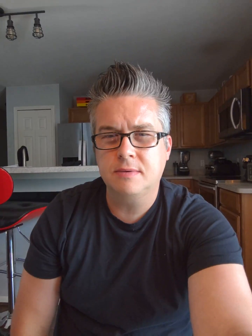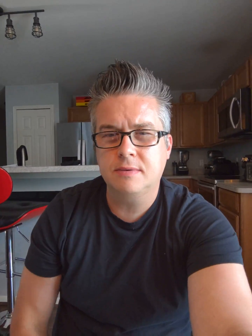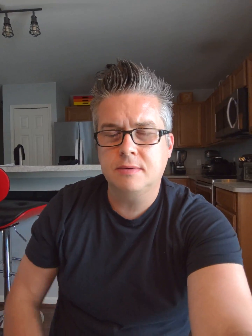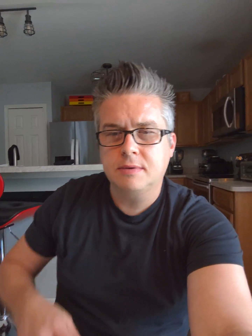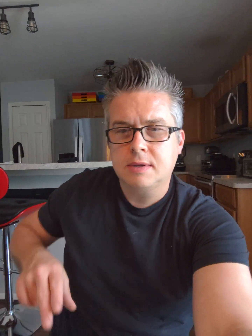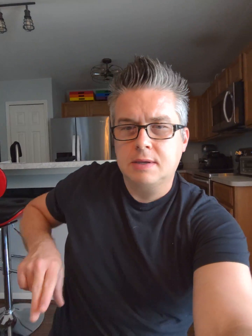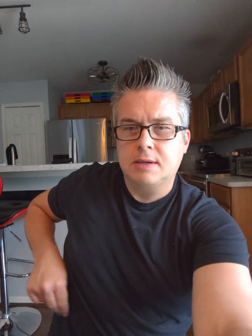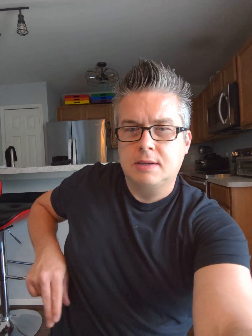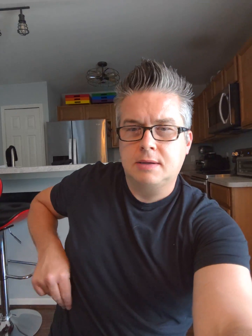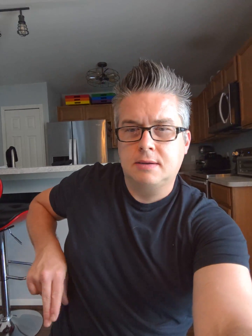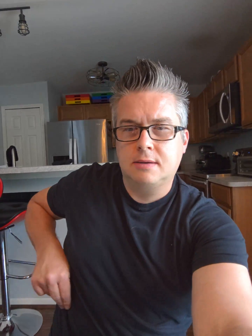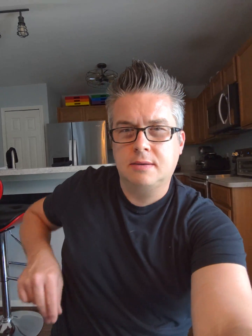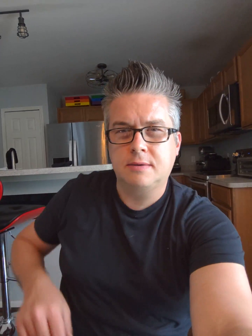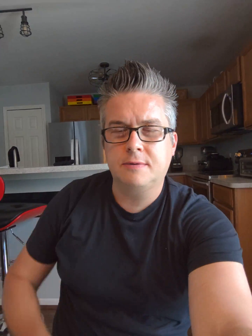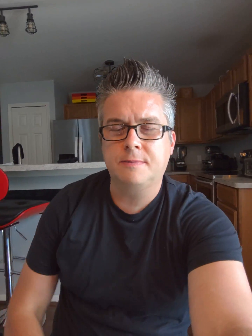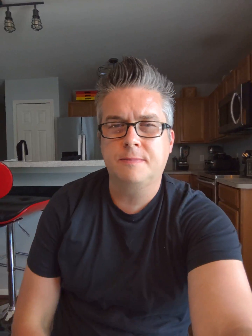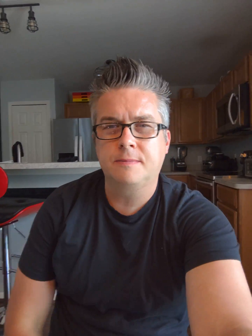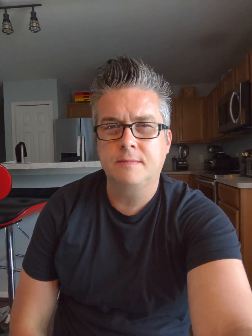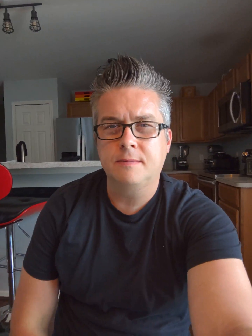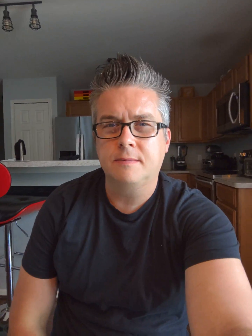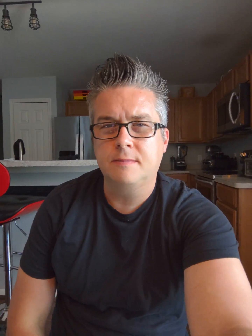diaper